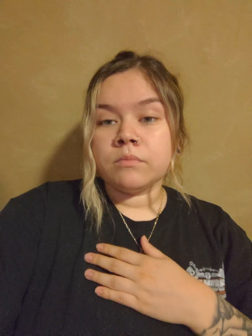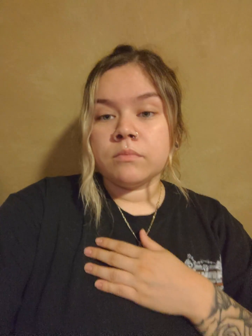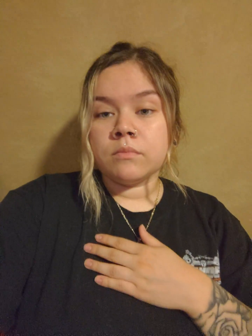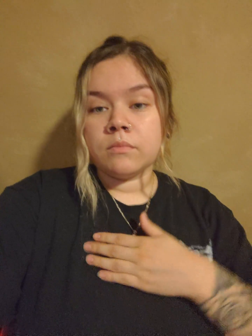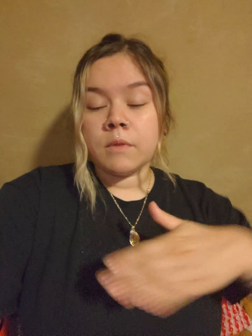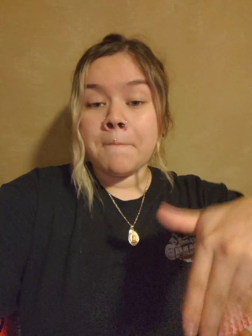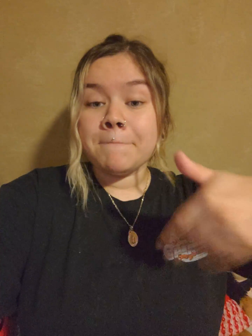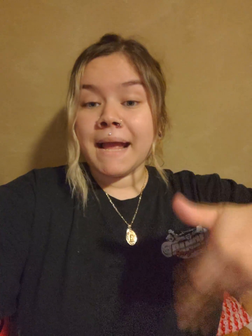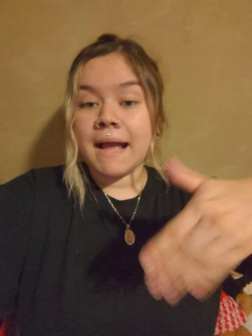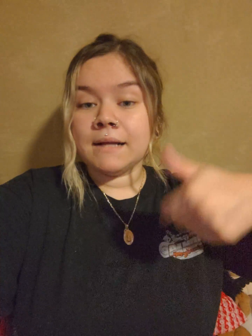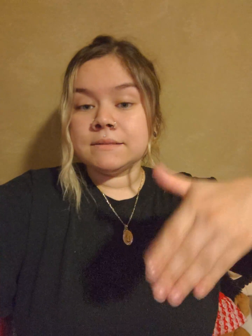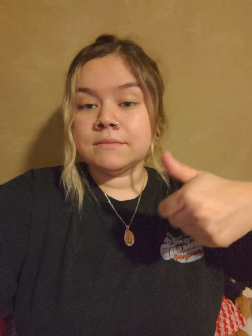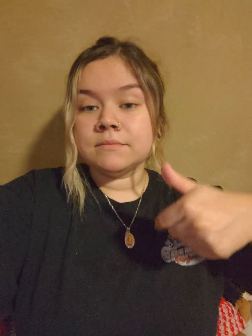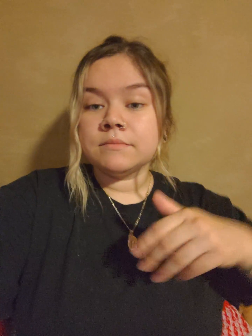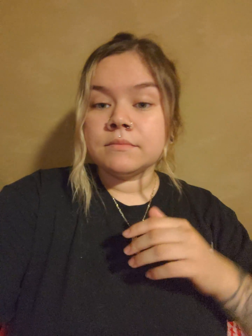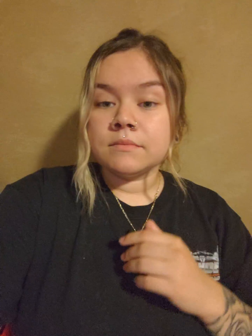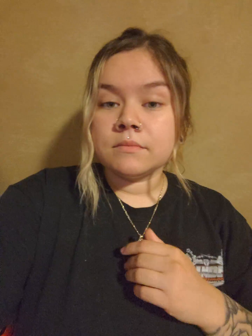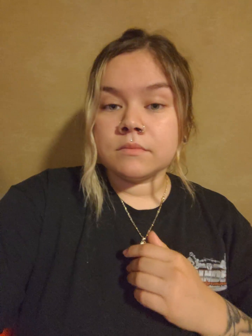pants